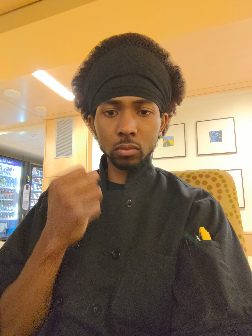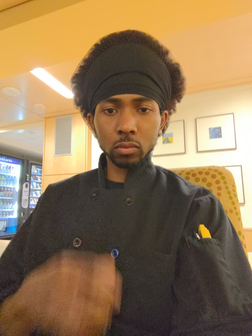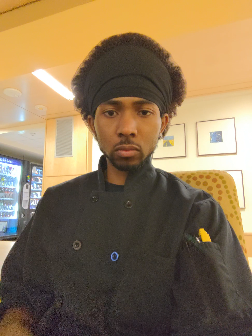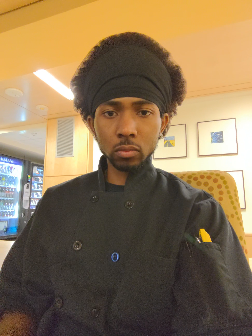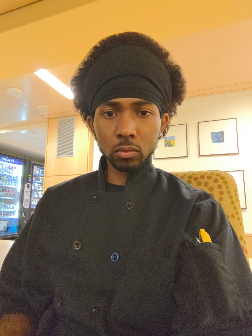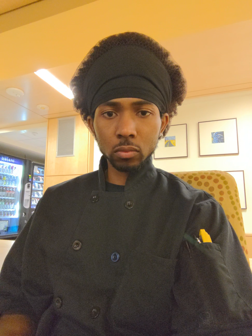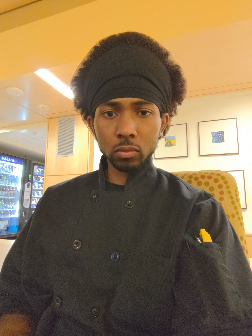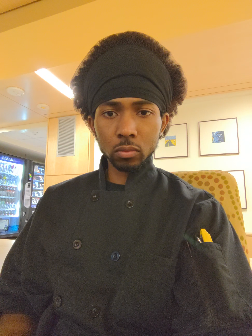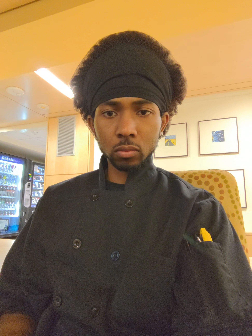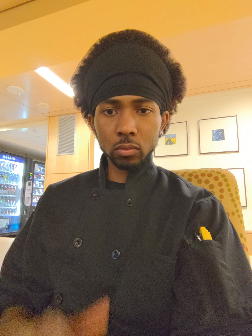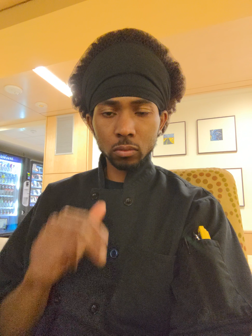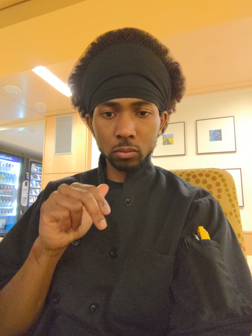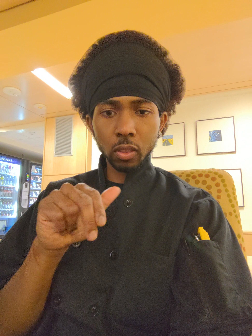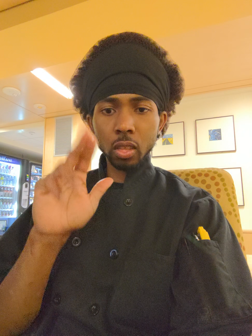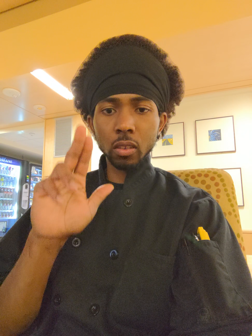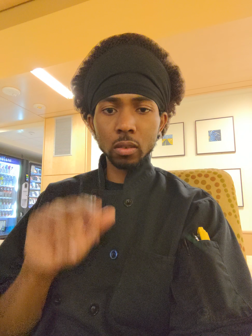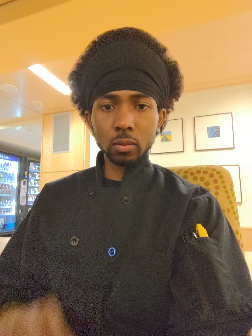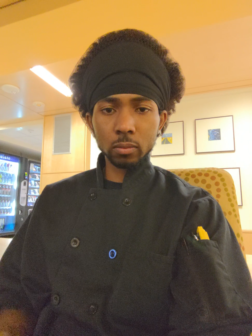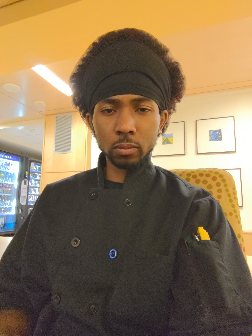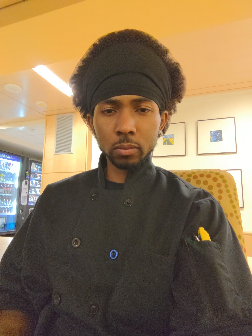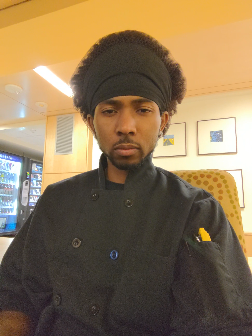lick